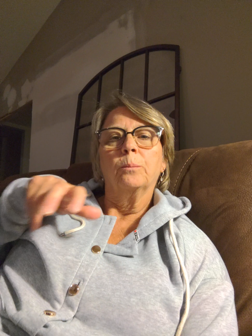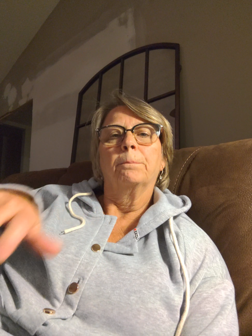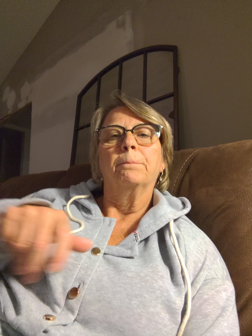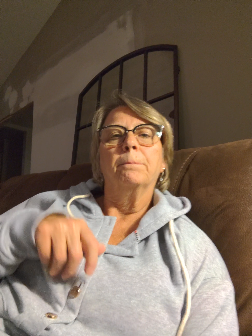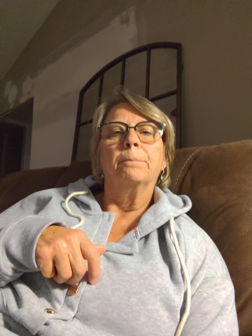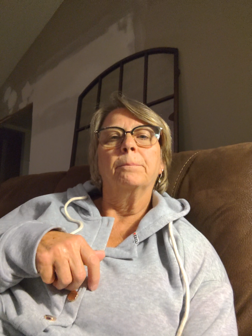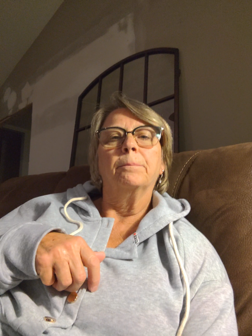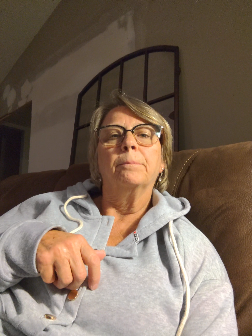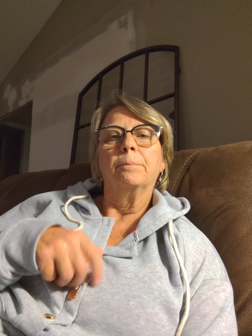vacuum